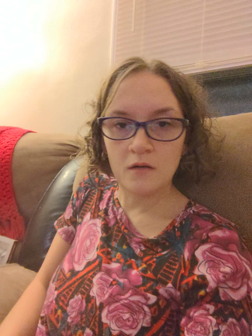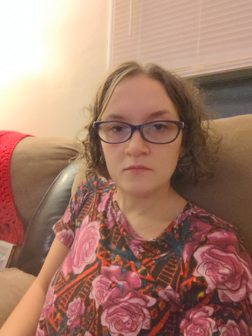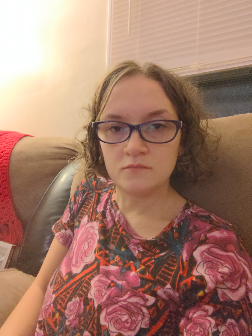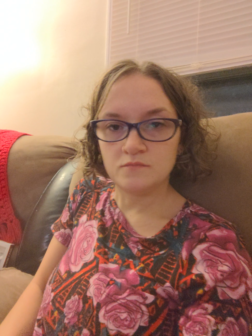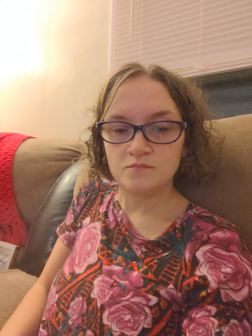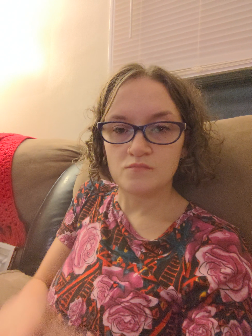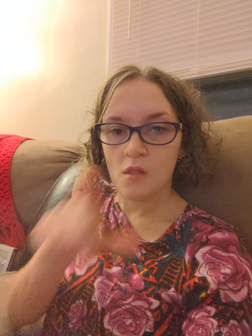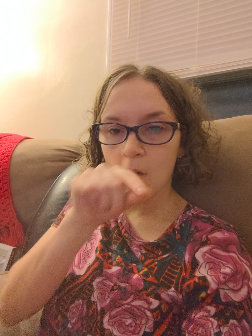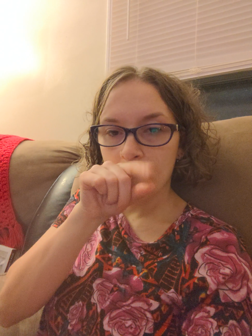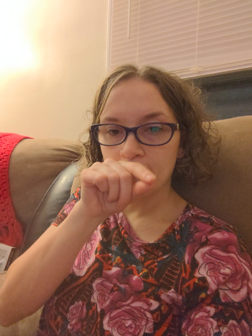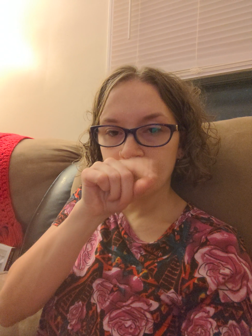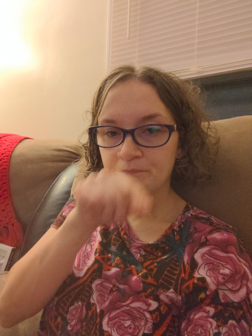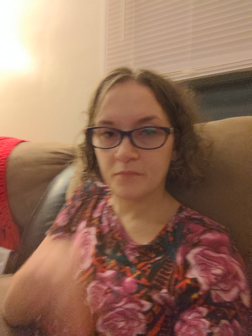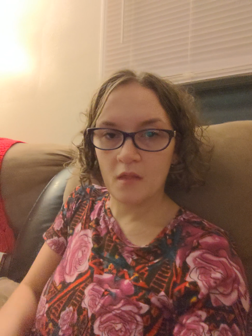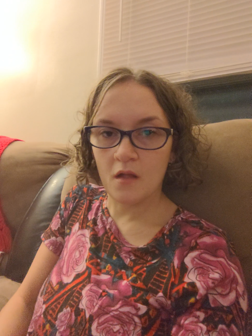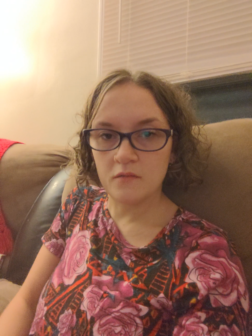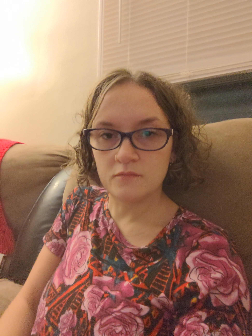hen